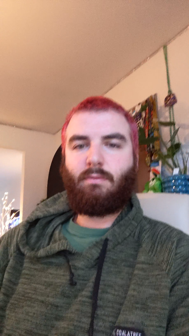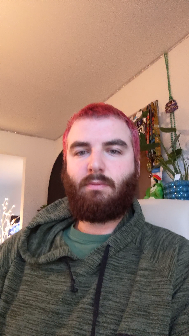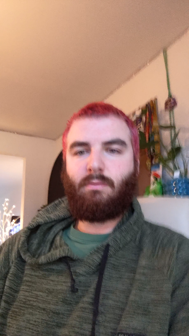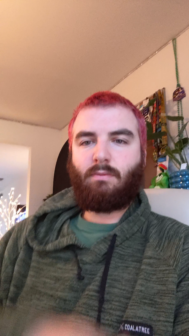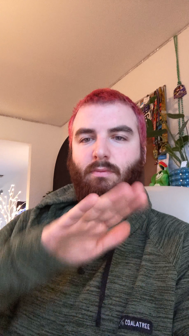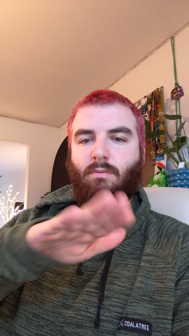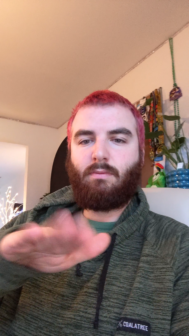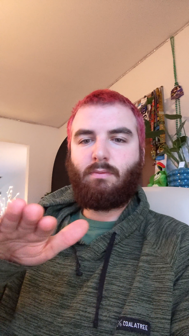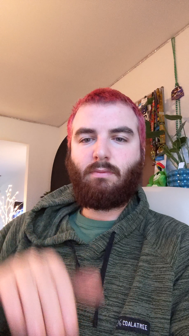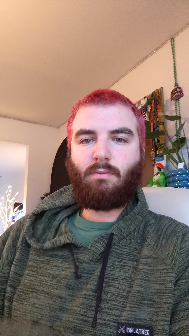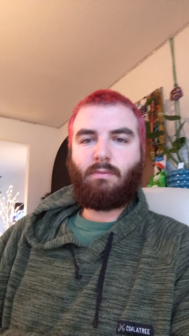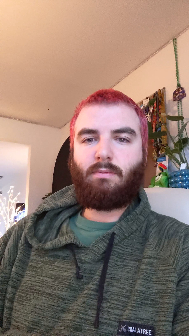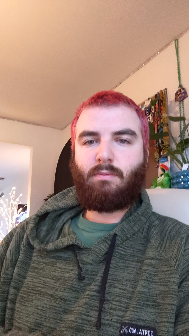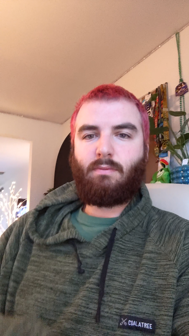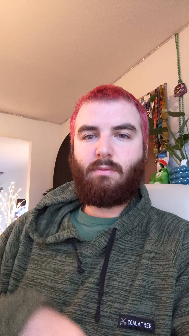children